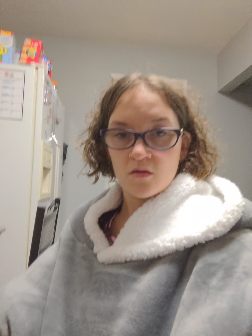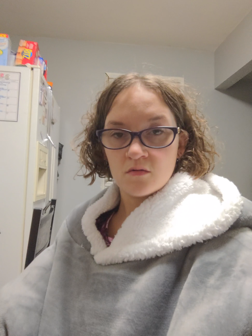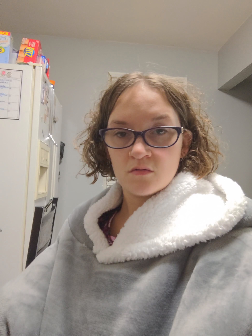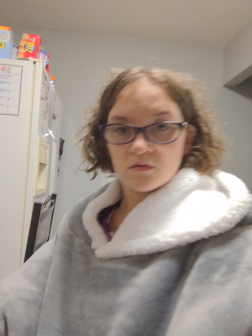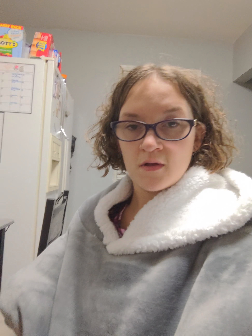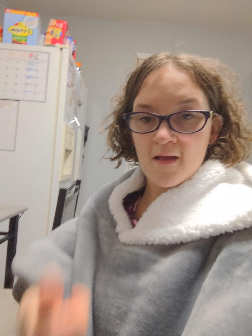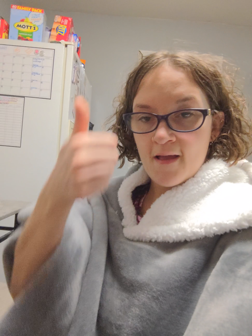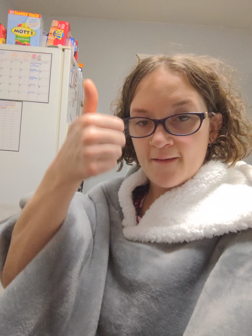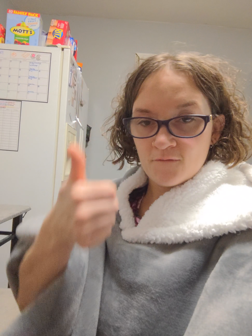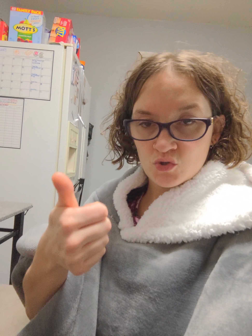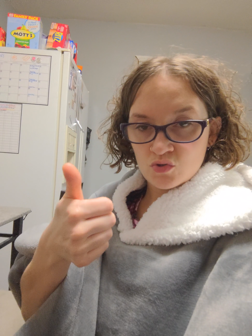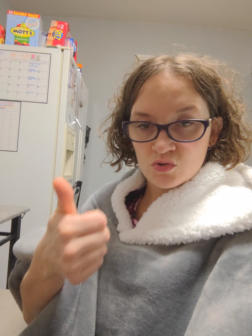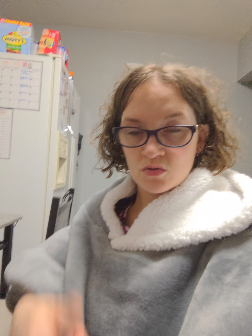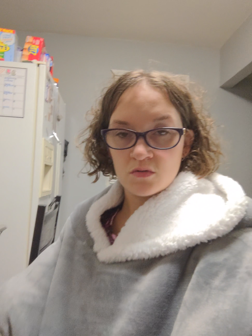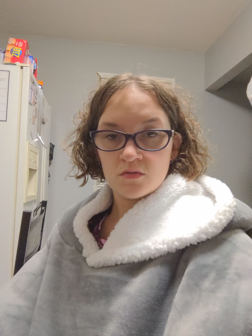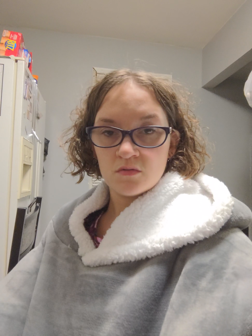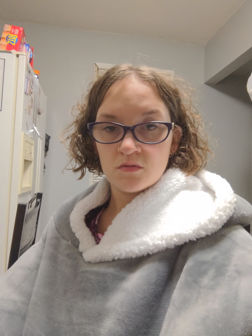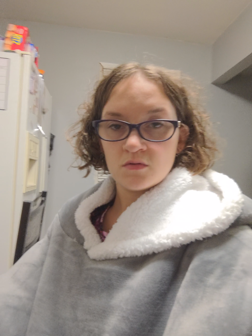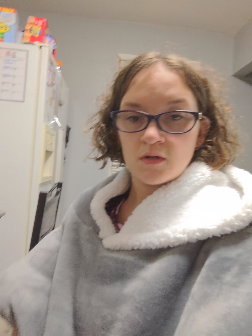every